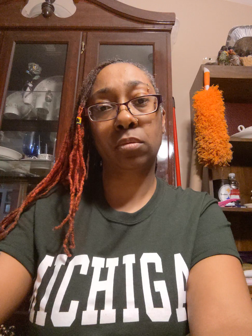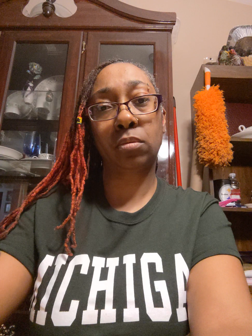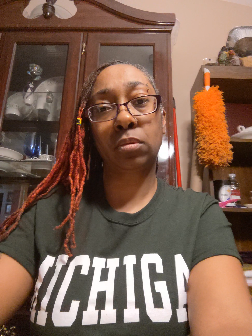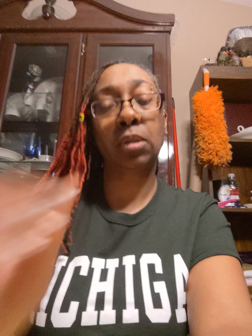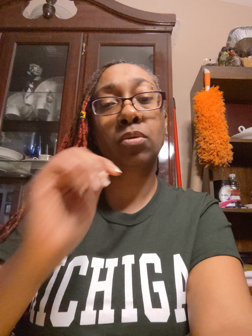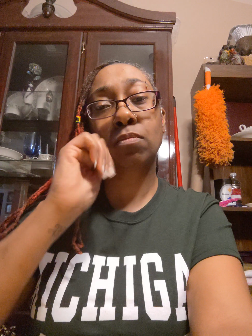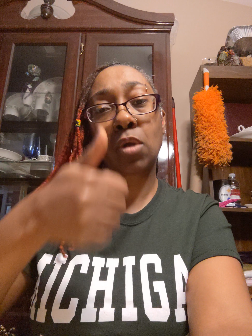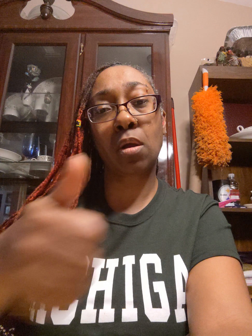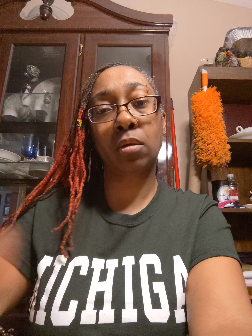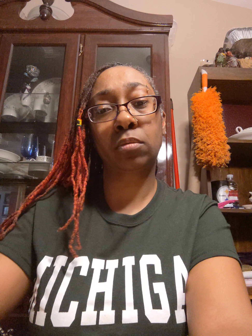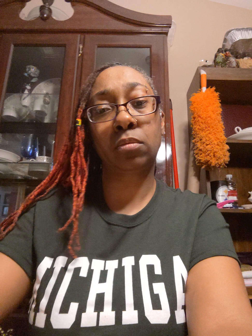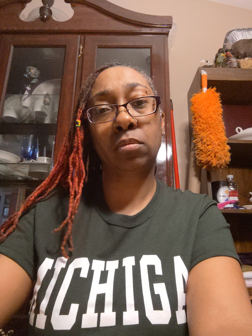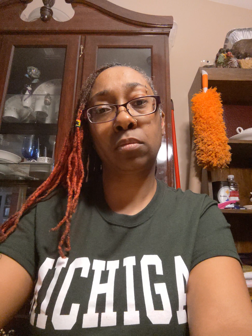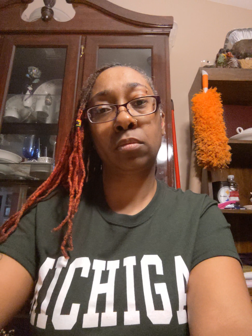tomorrow